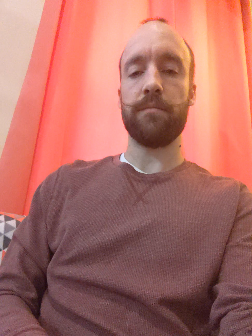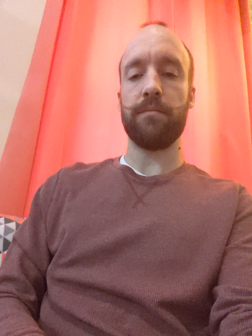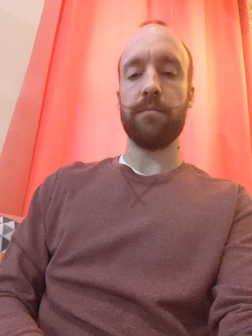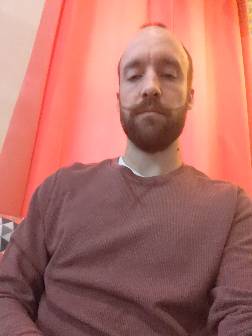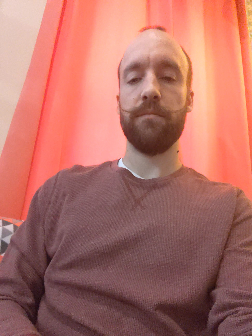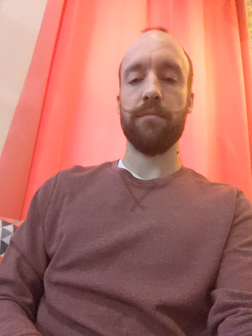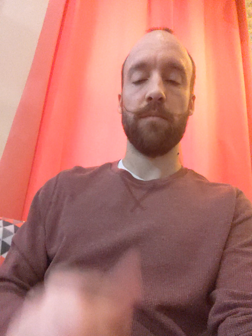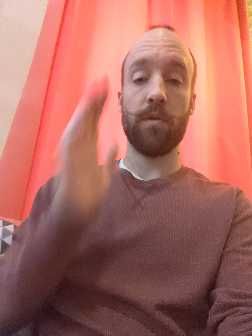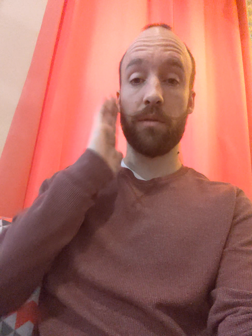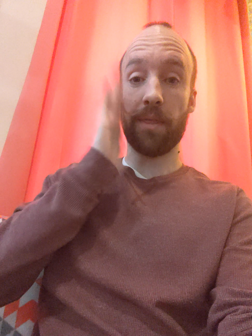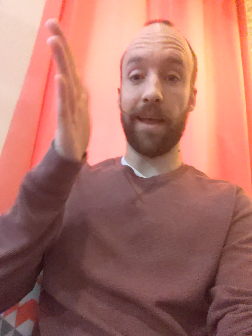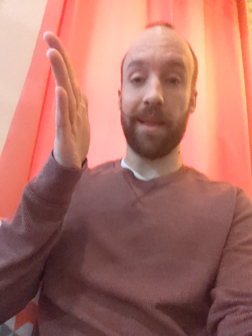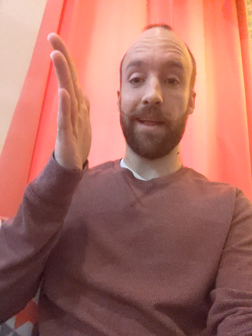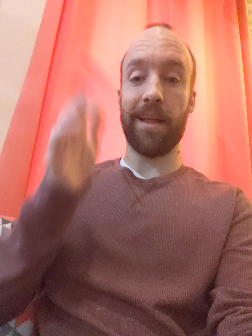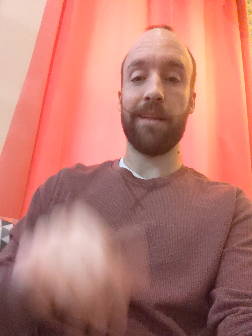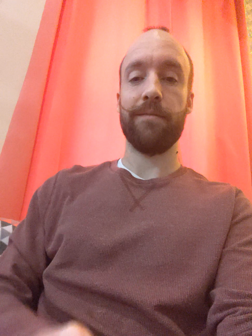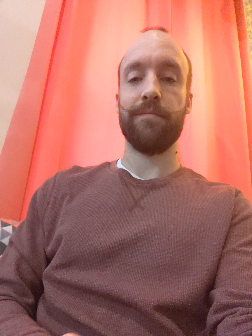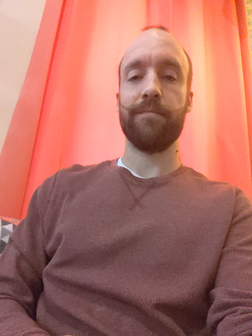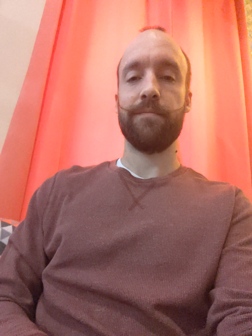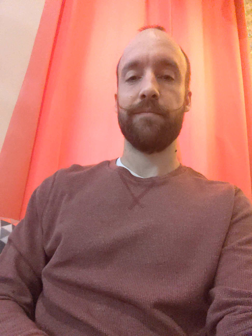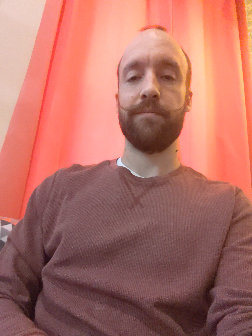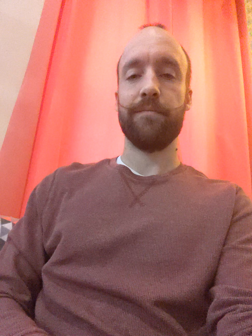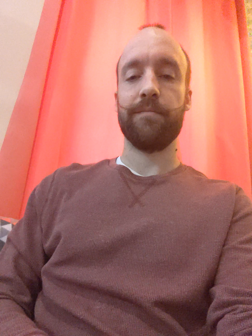will